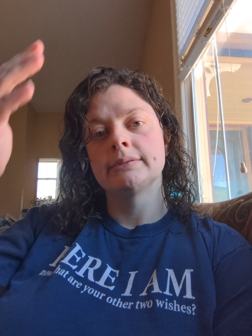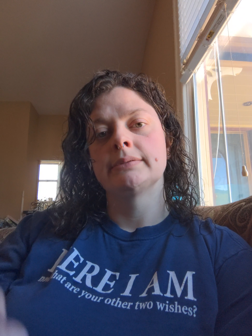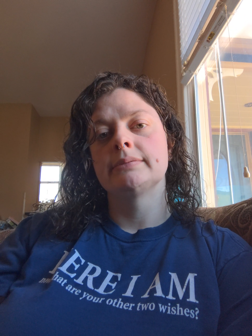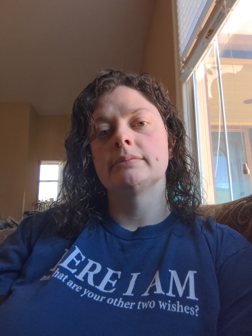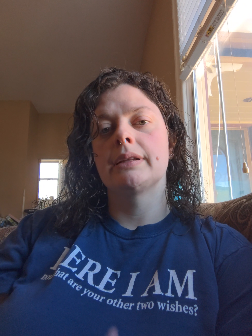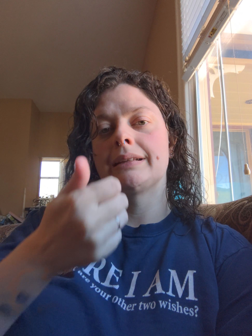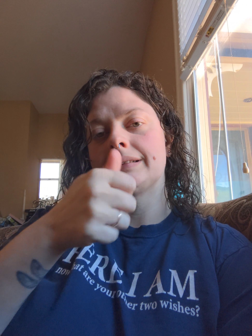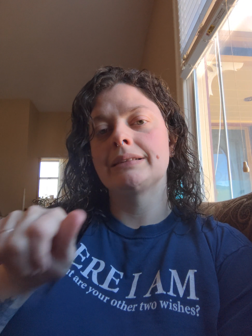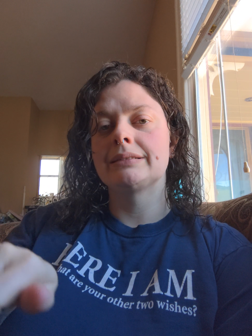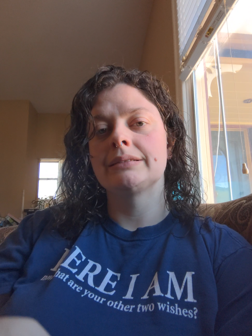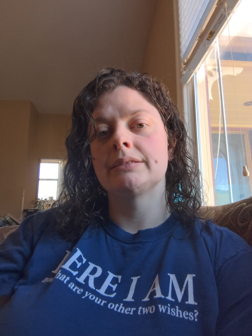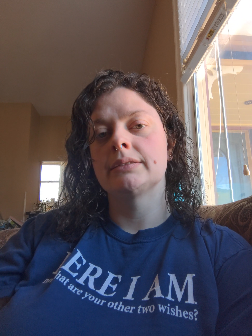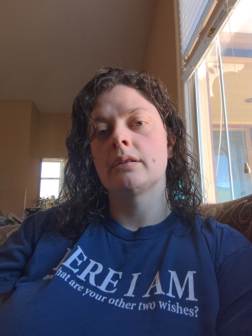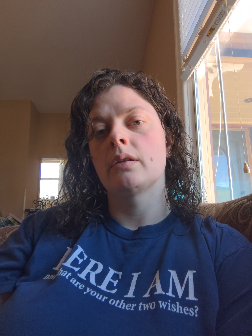any